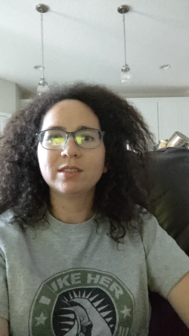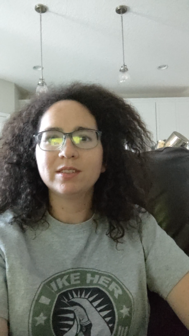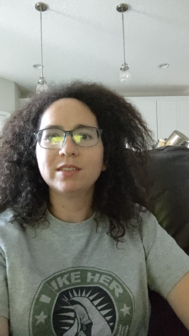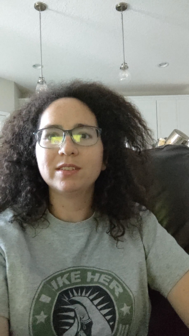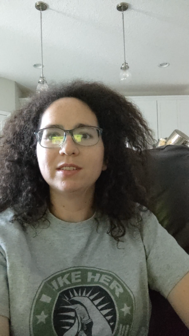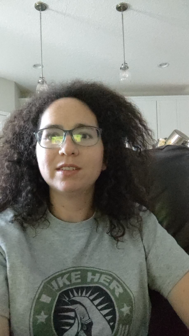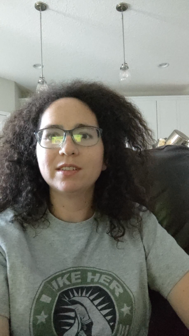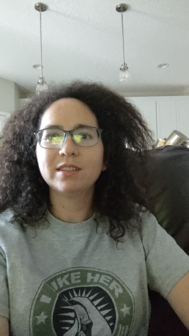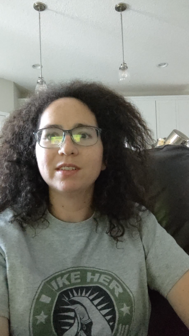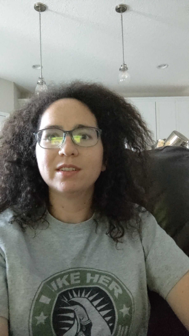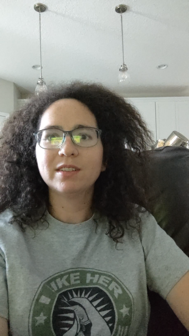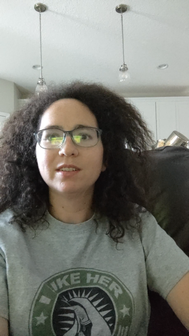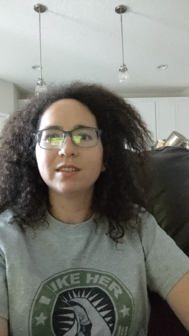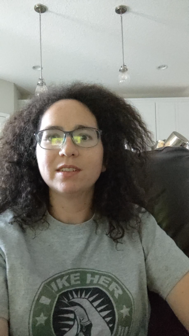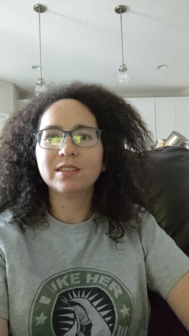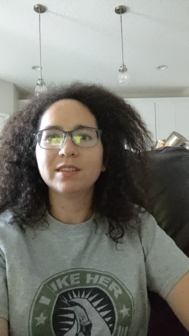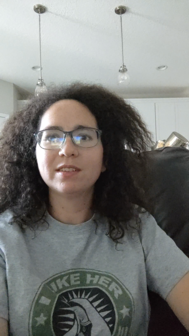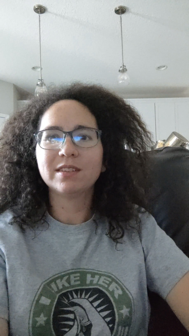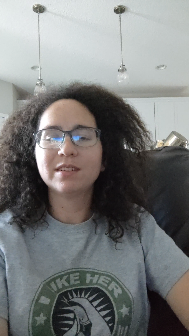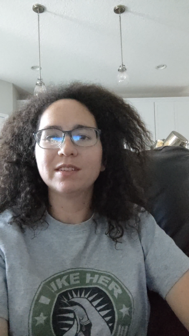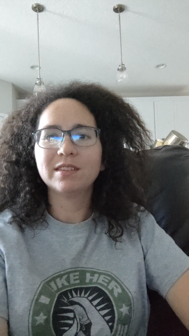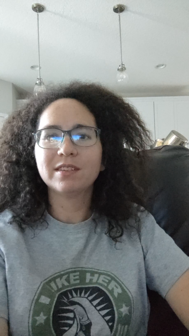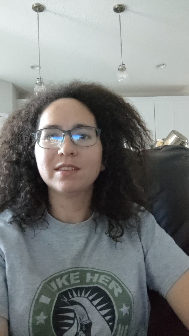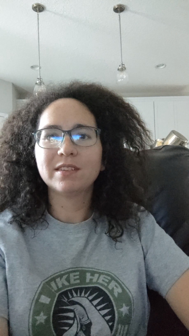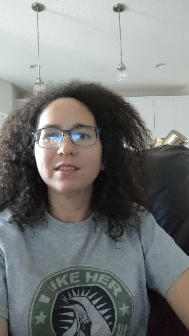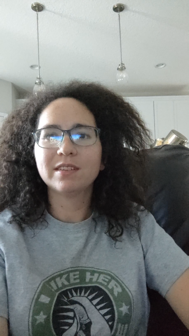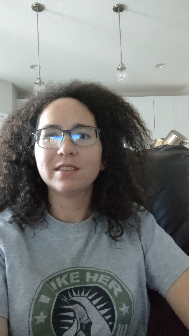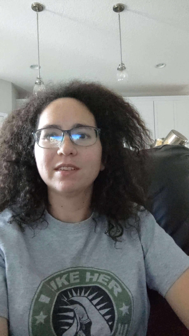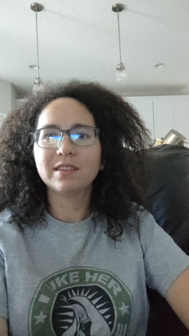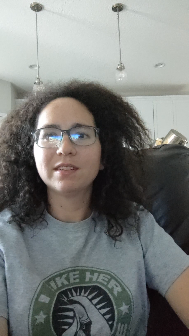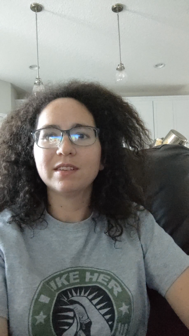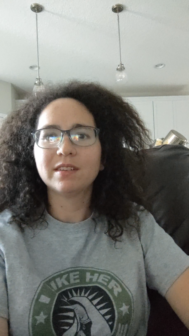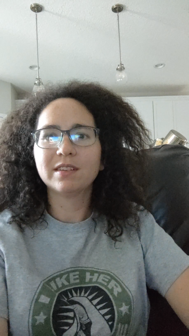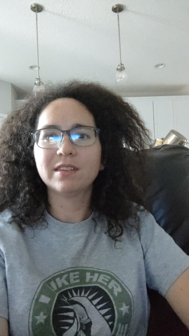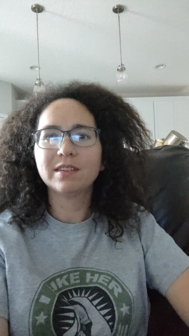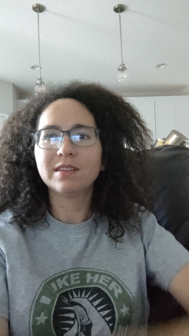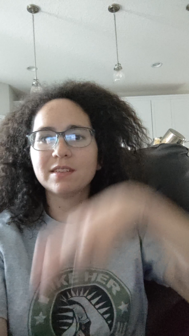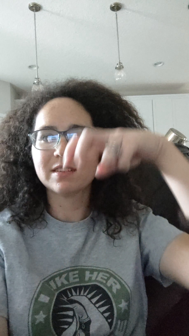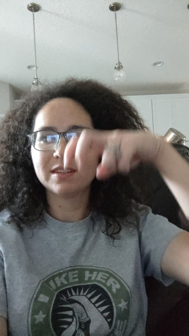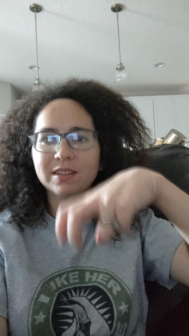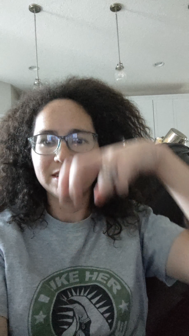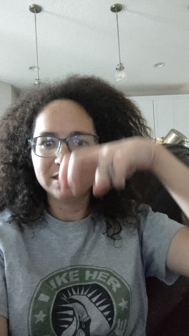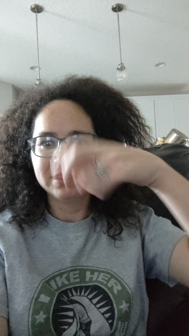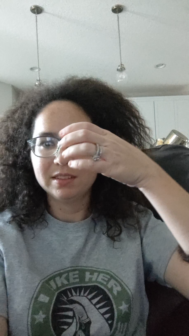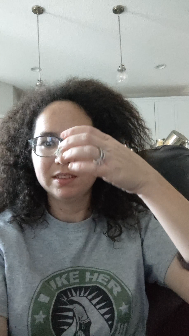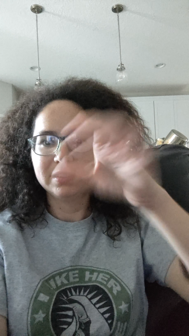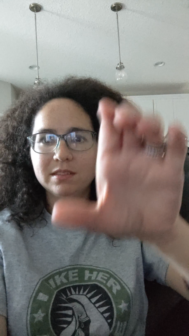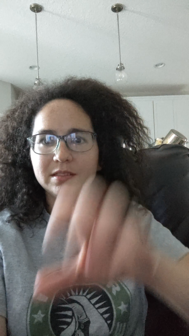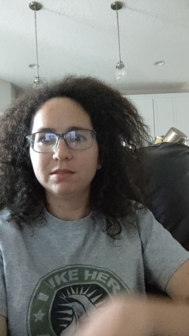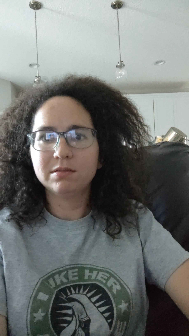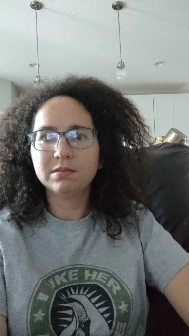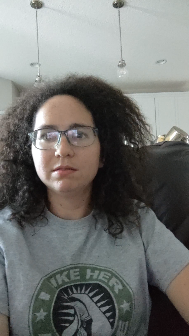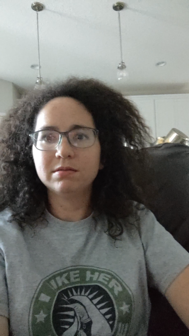potato chip